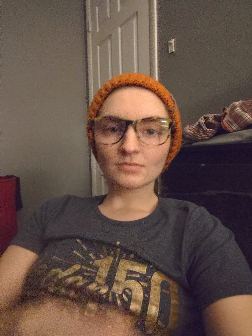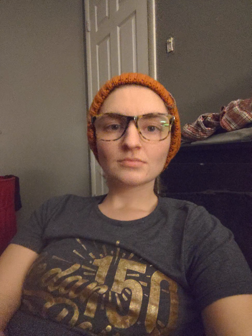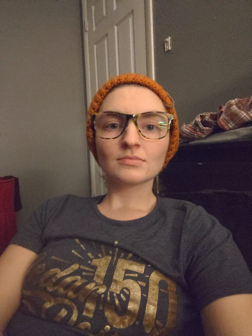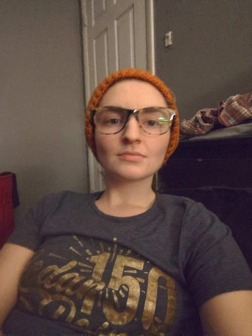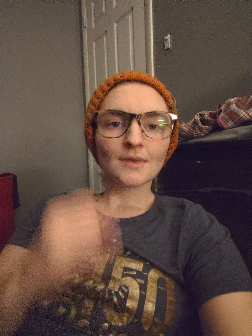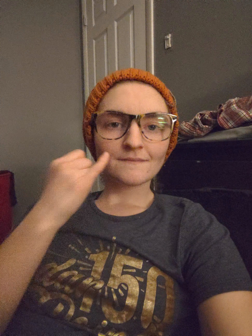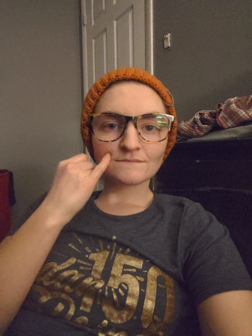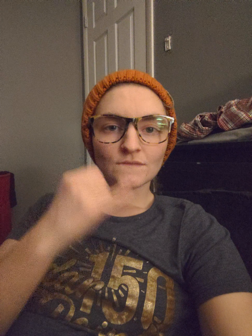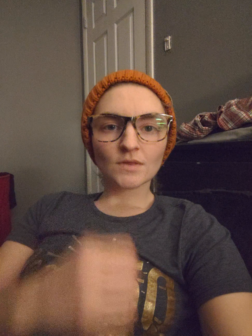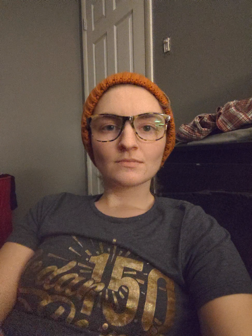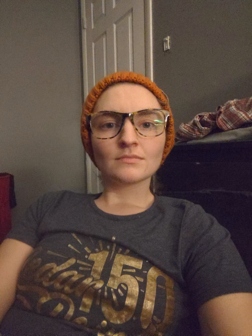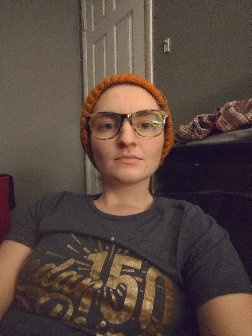if